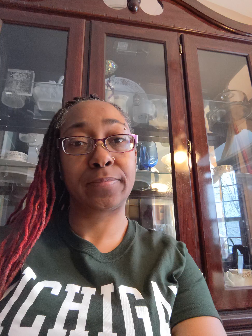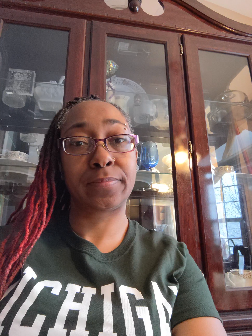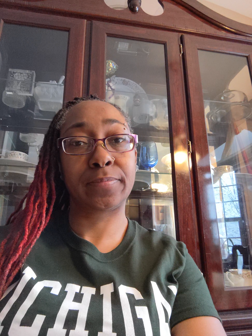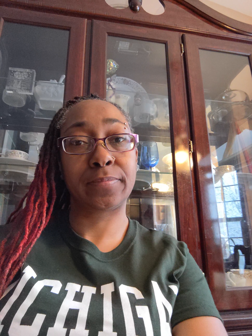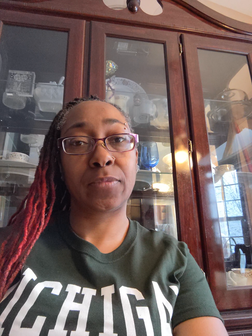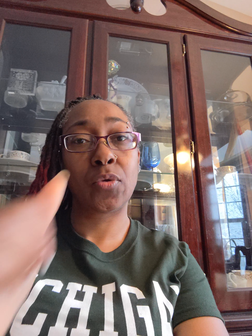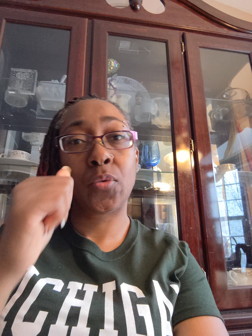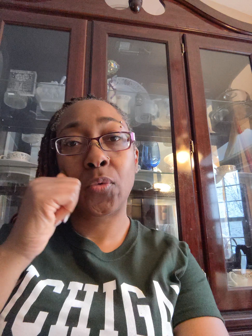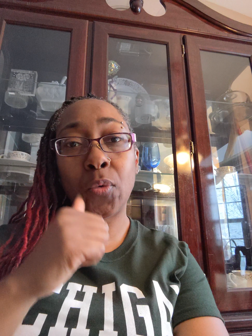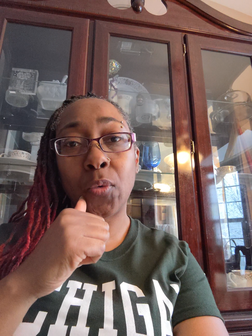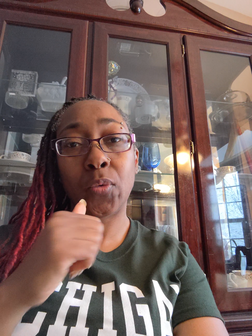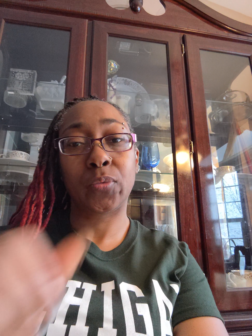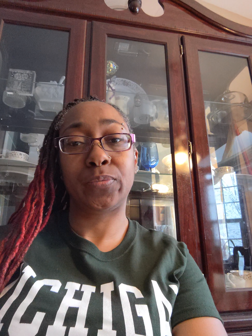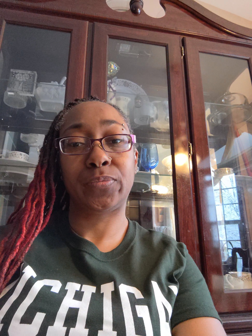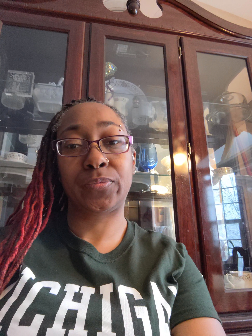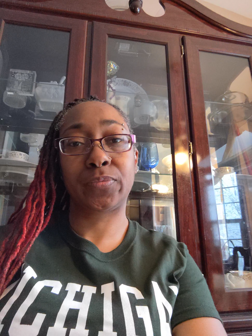girl